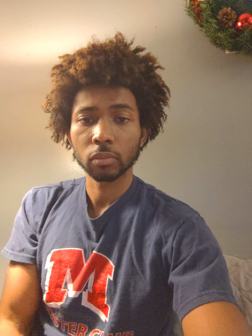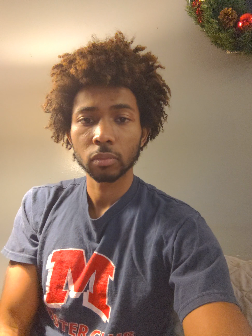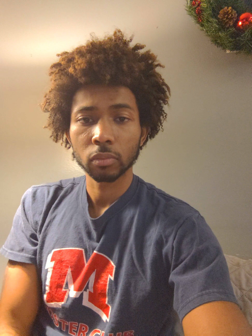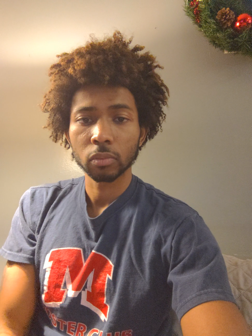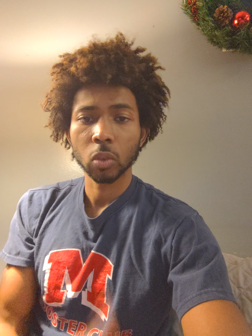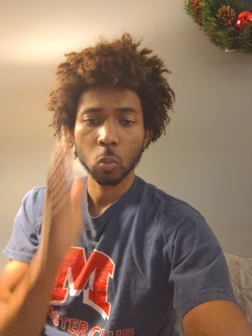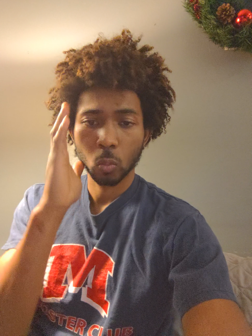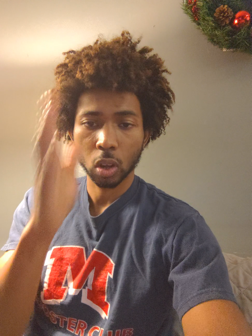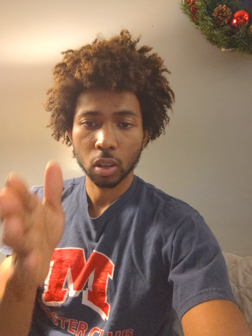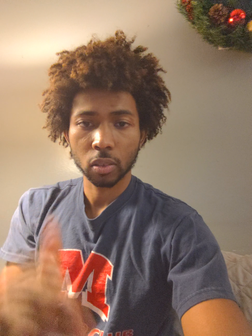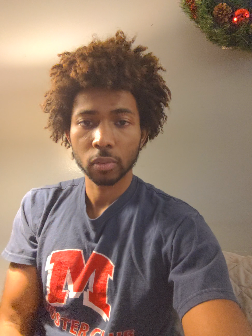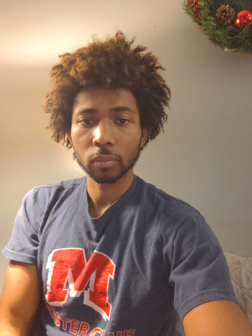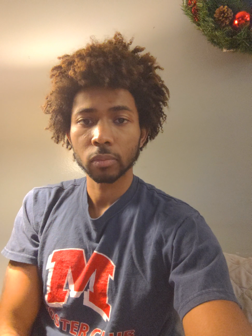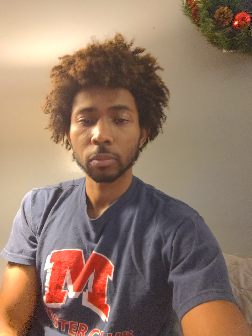will